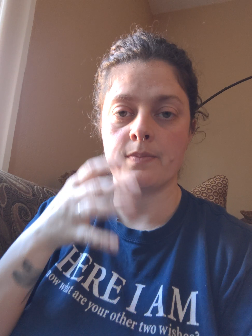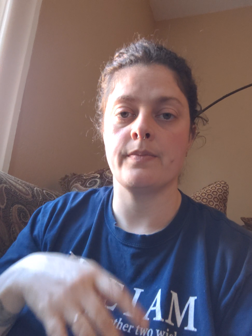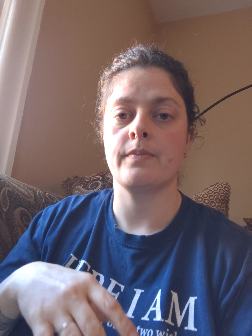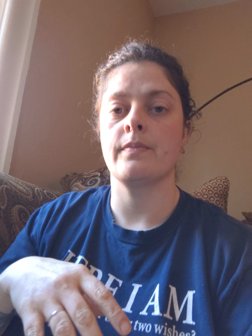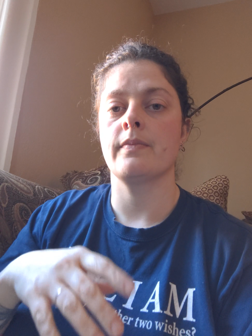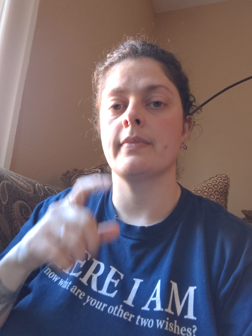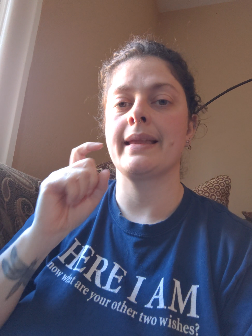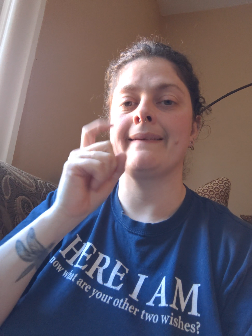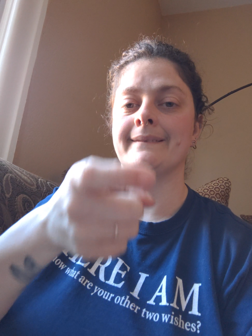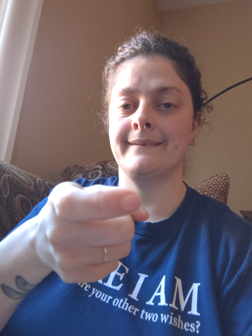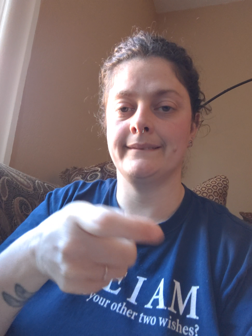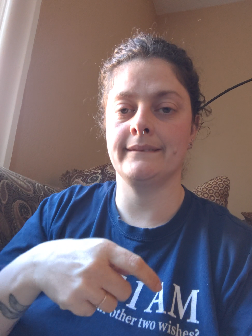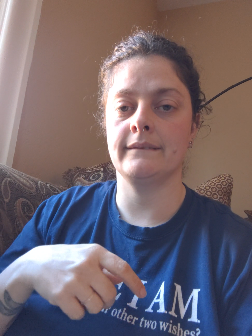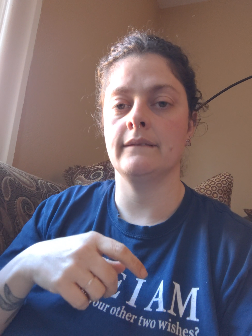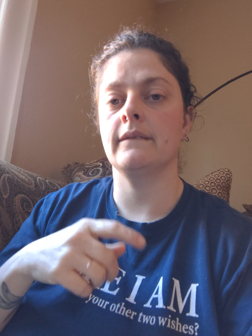gift